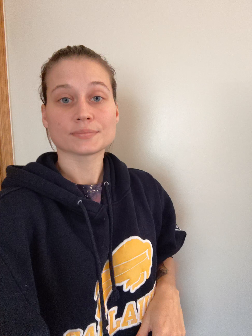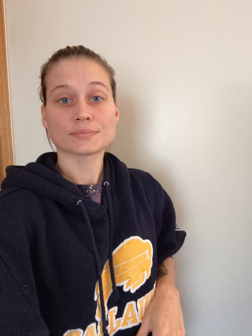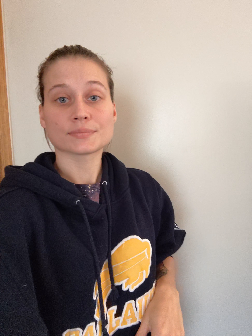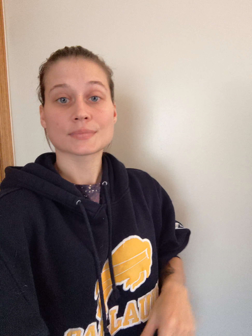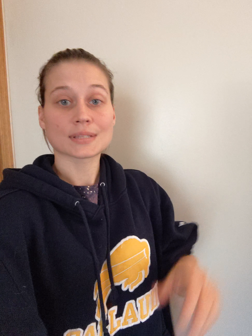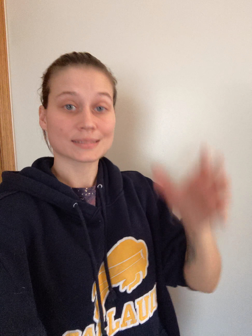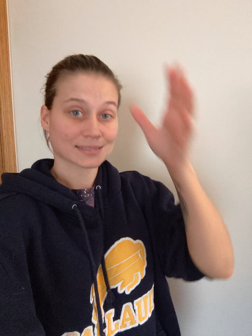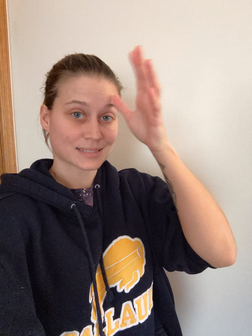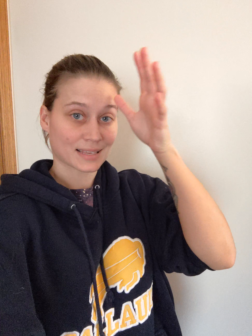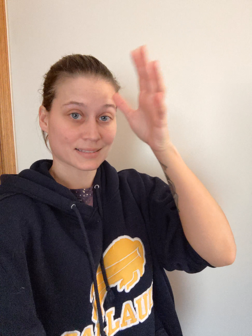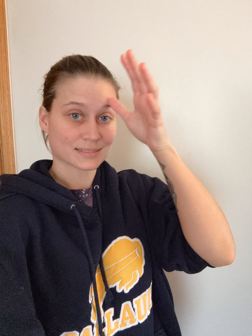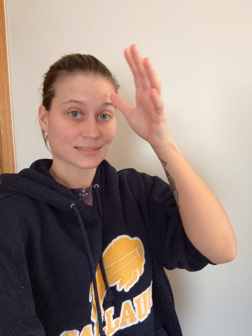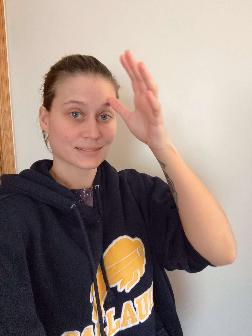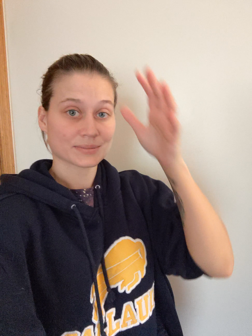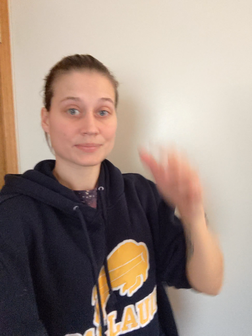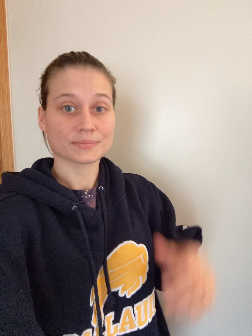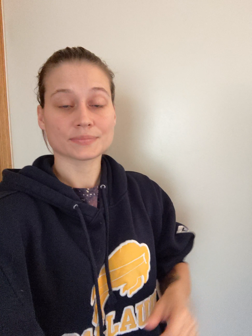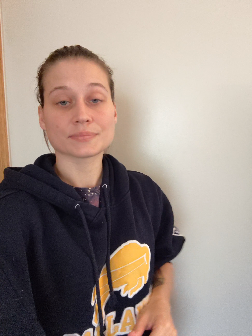dad